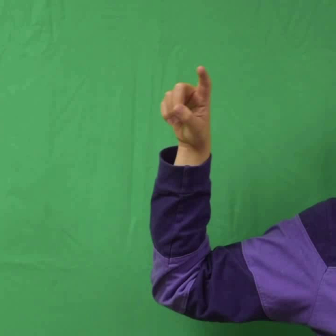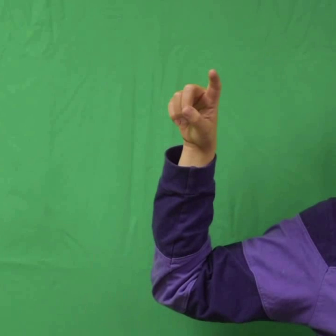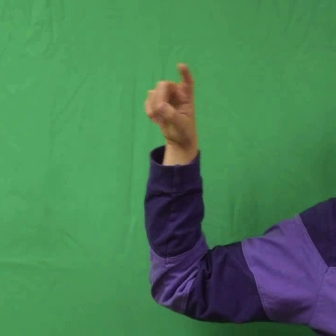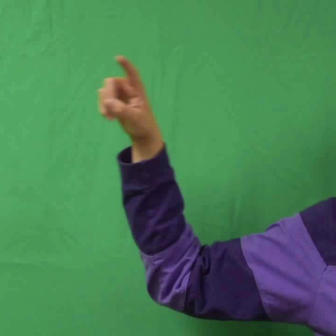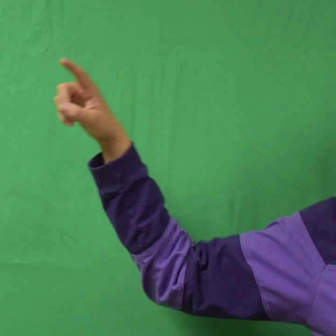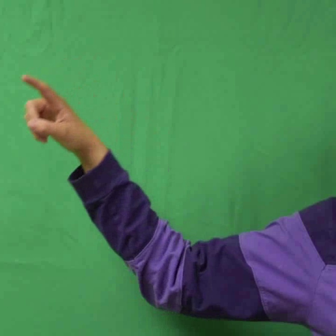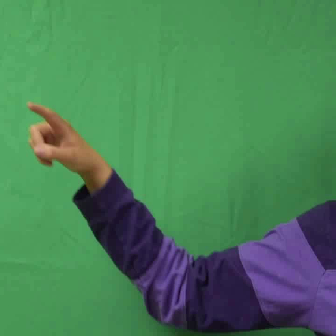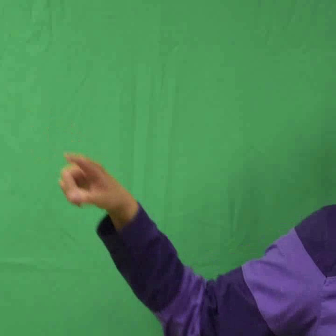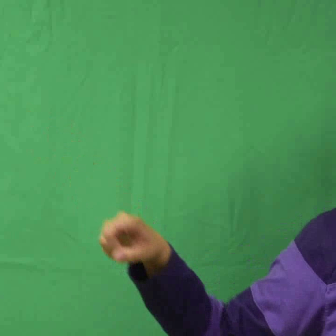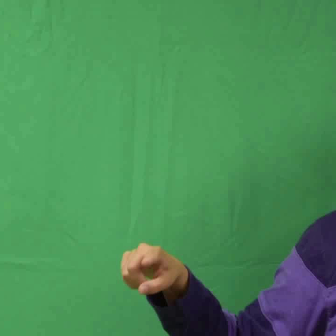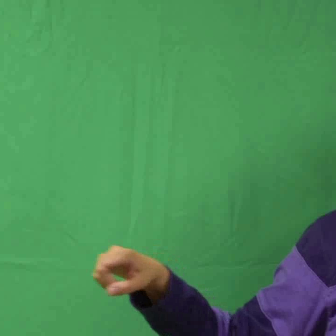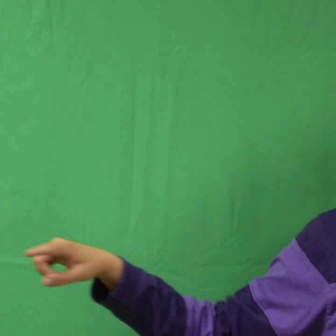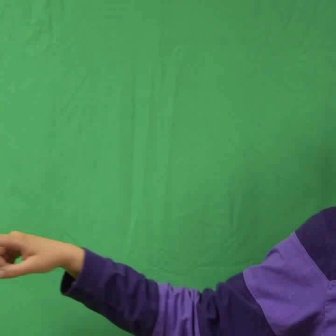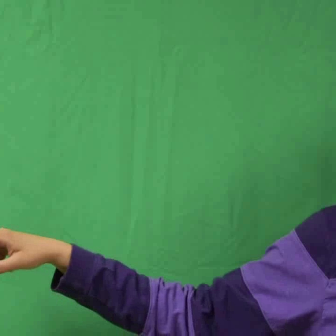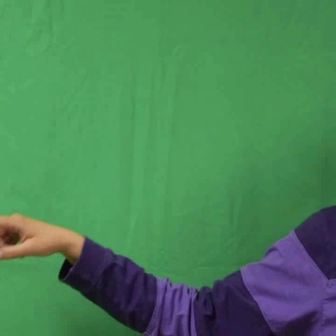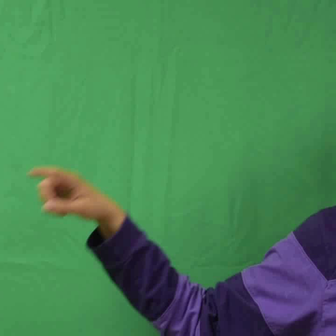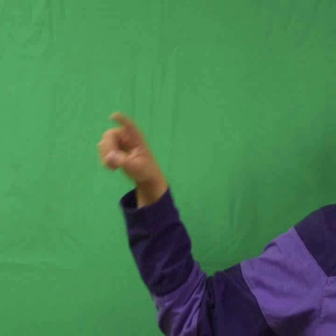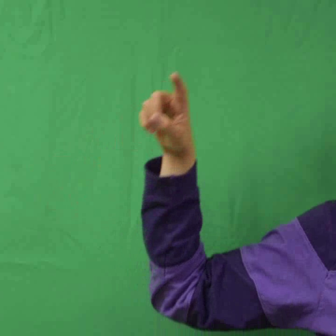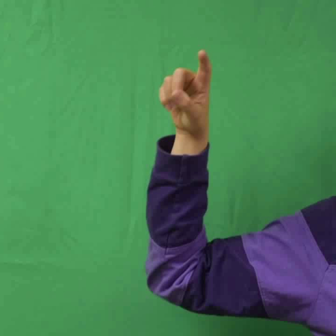Z